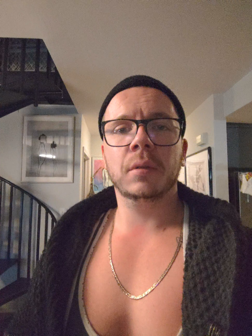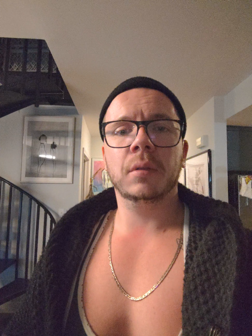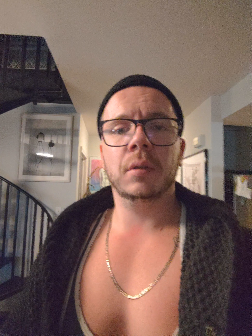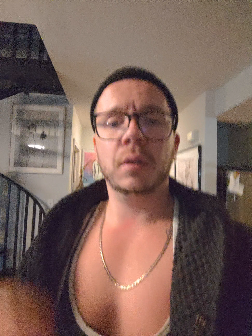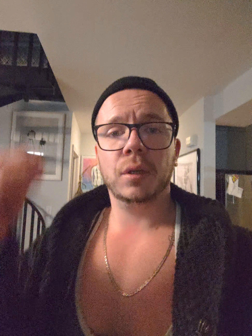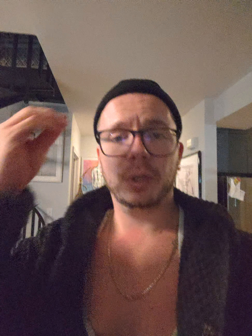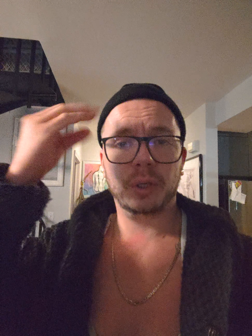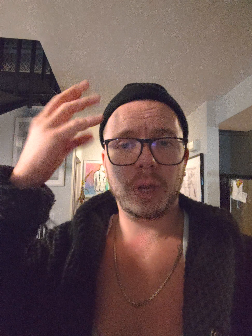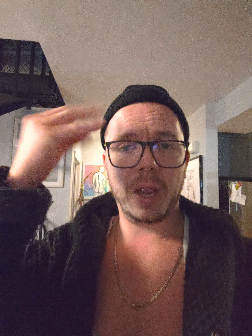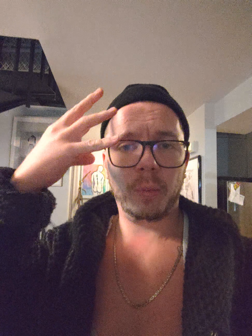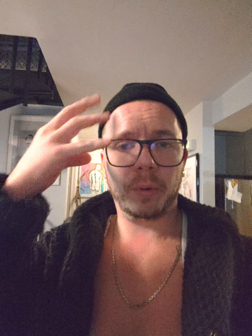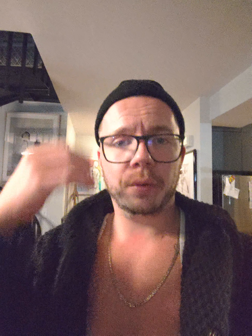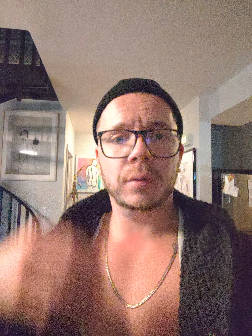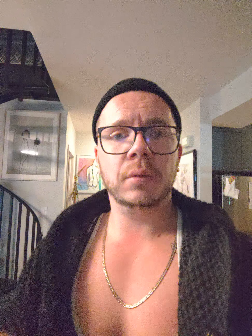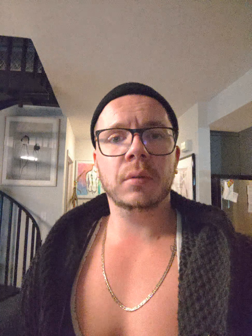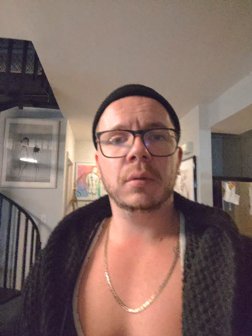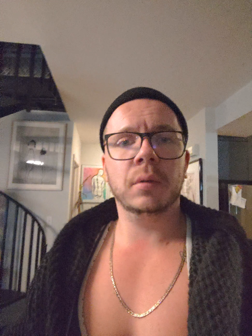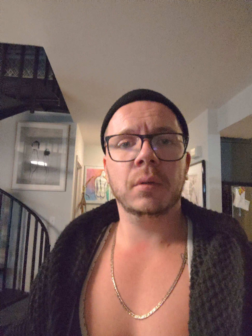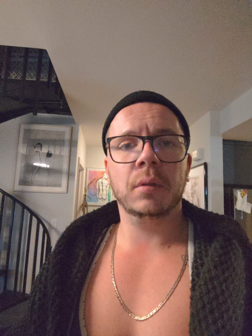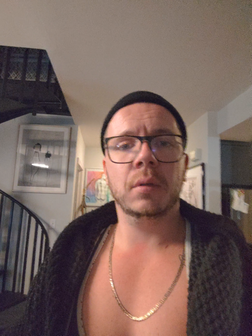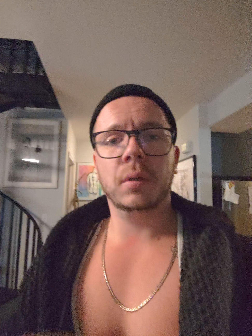shower